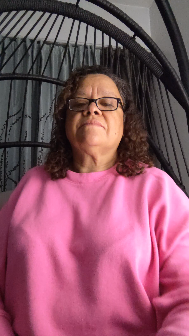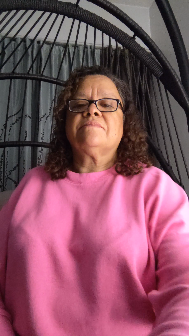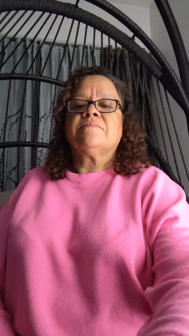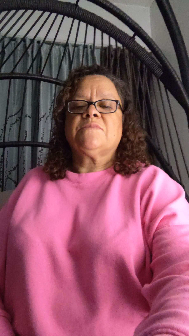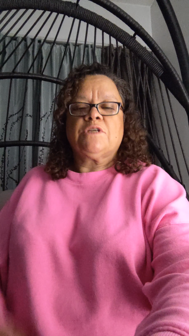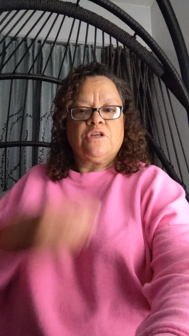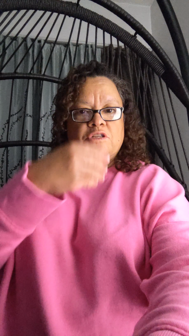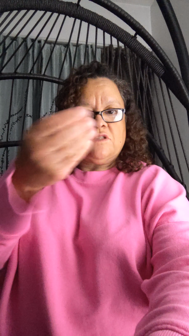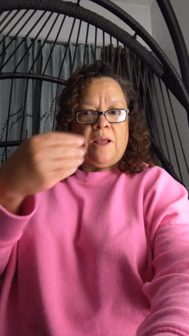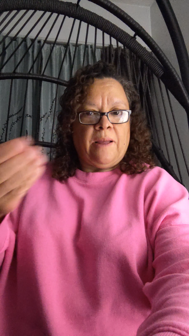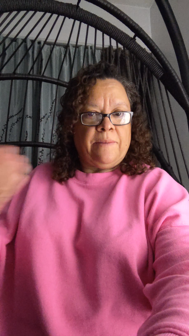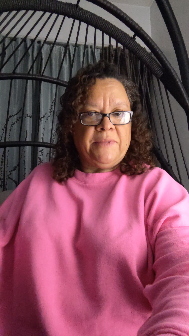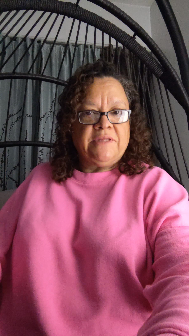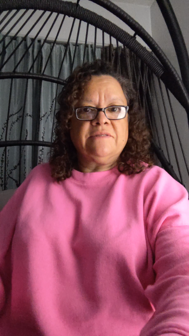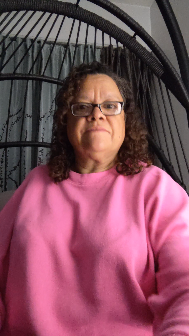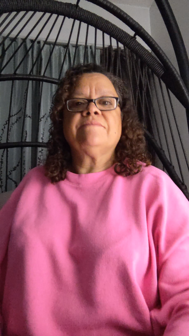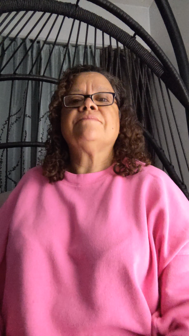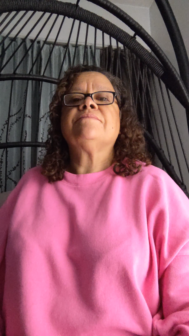shopping